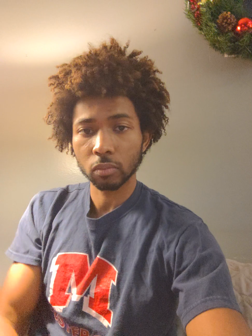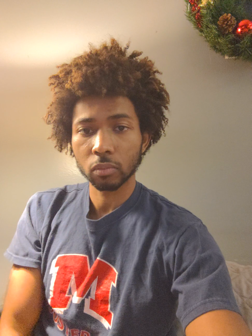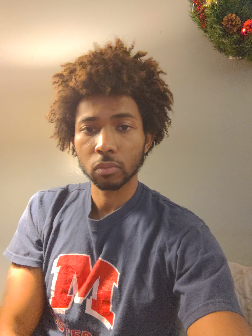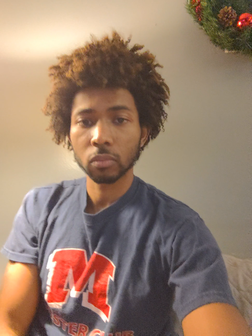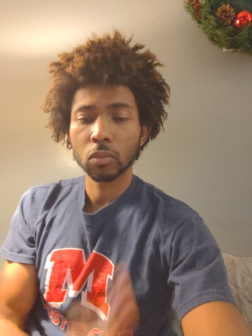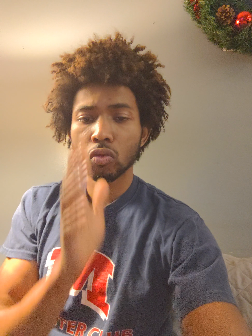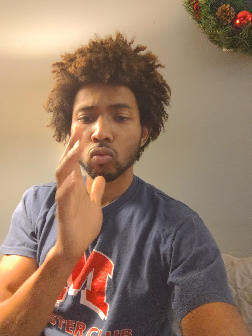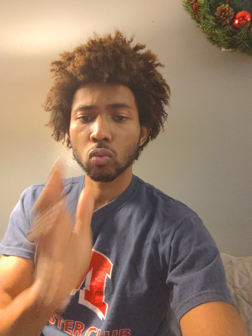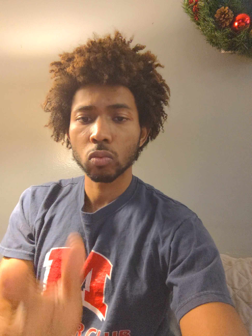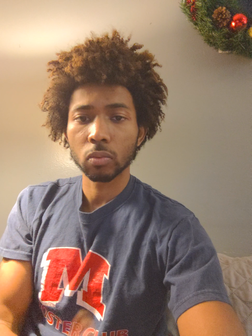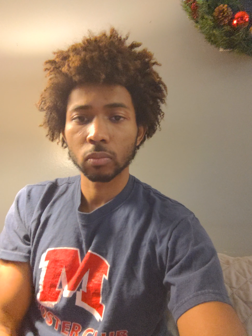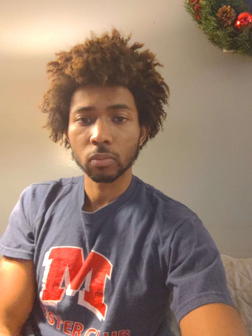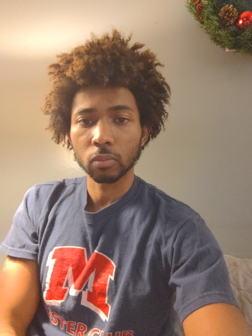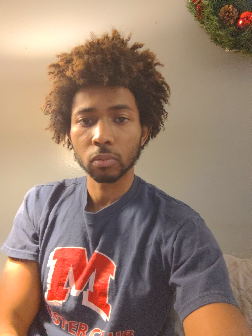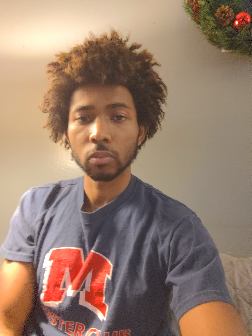grandma